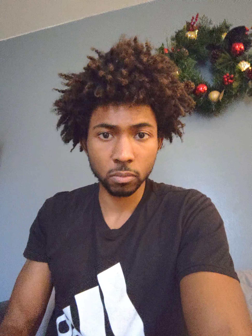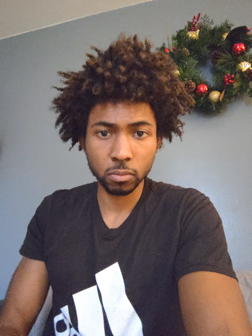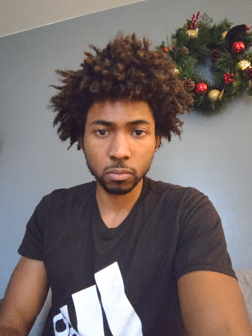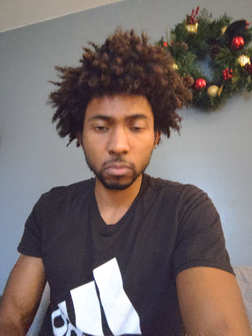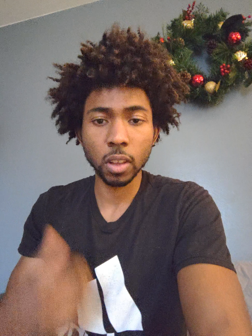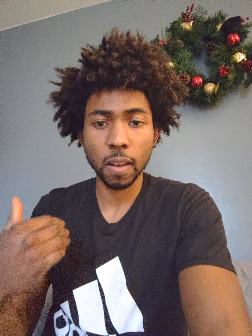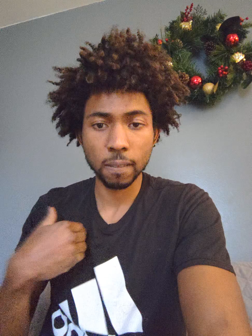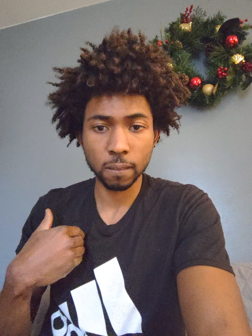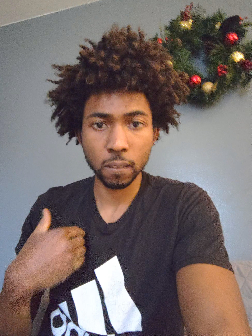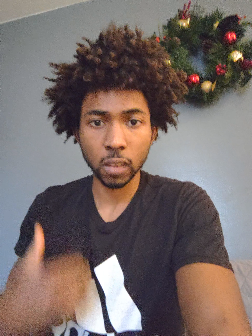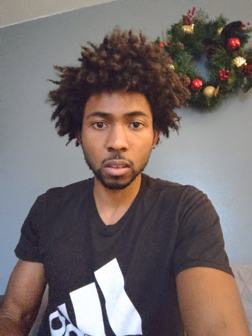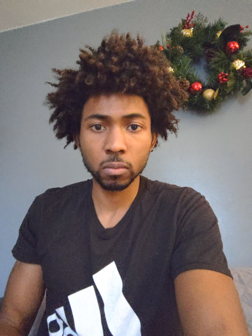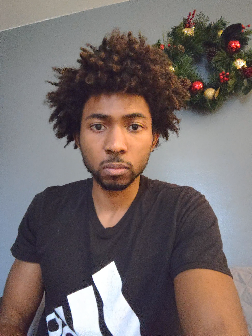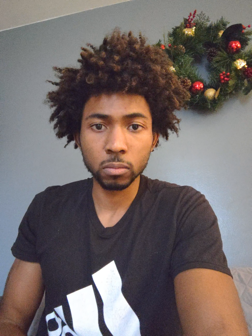have